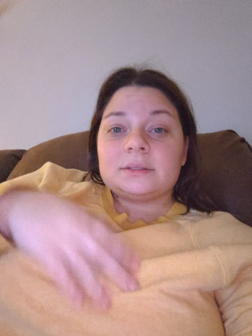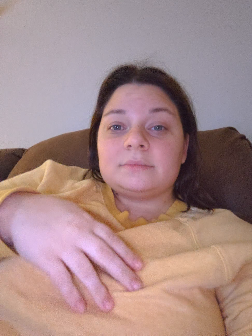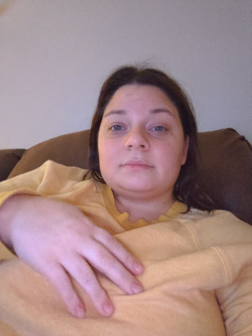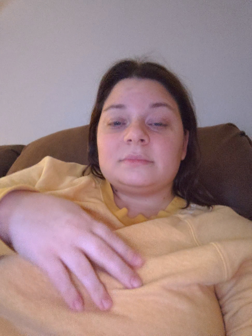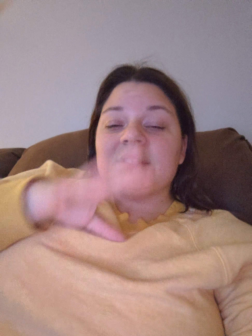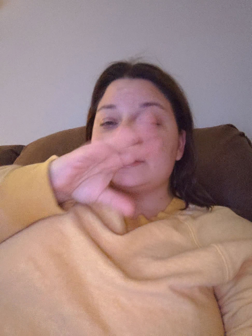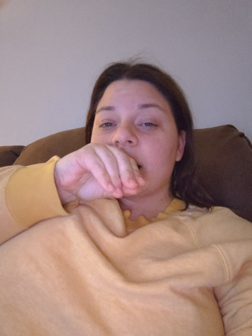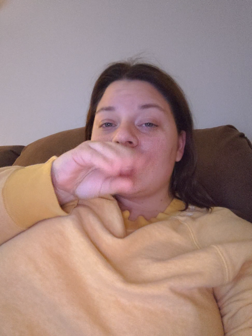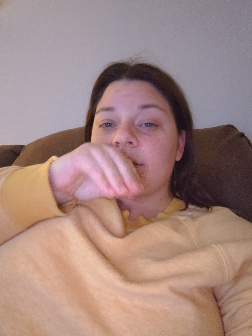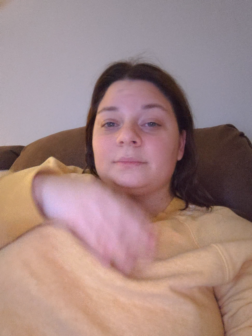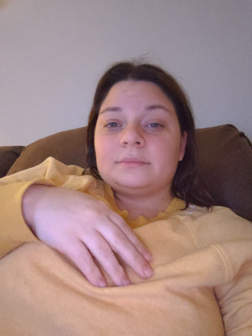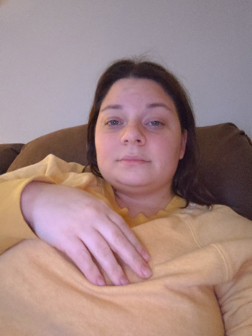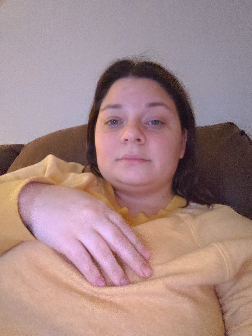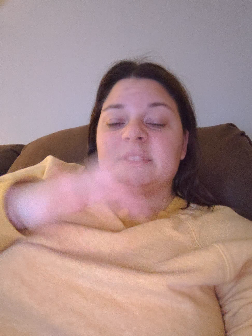duck